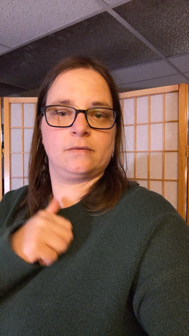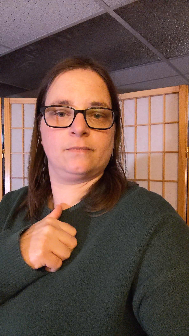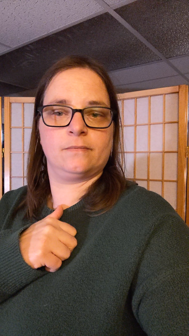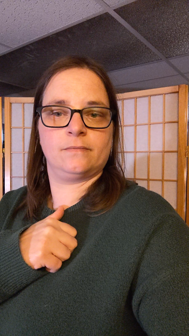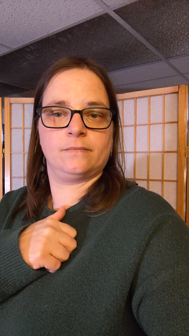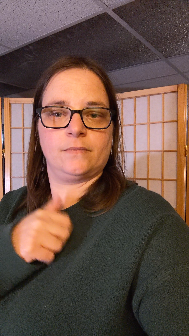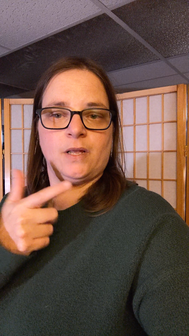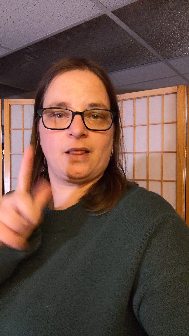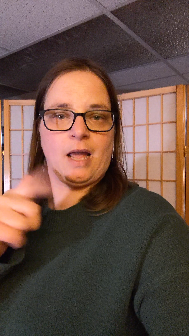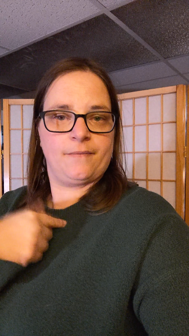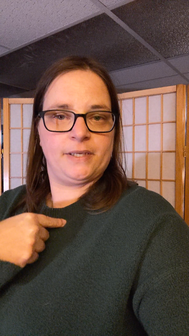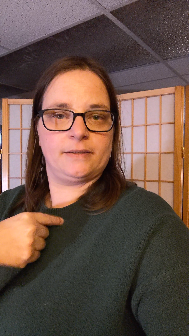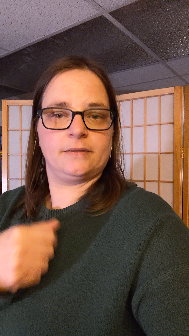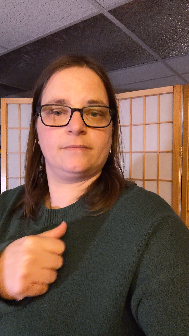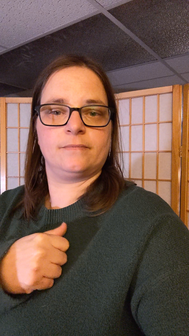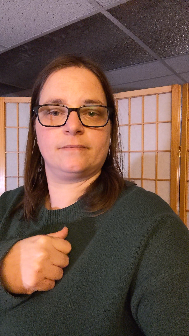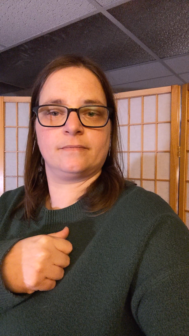let me